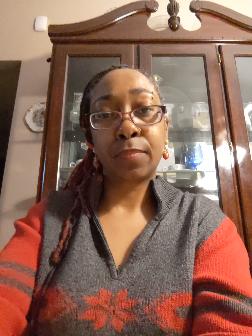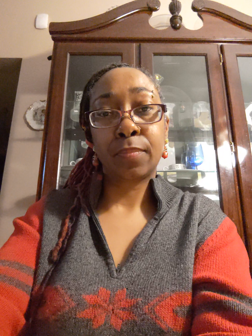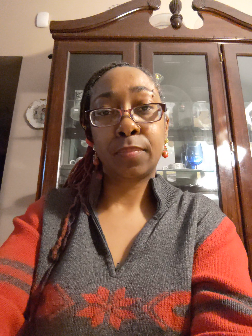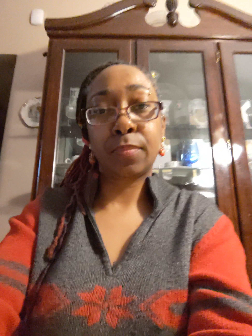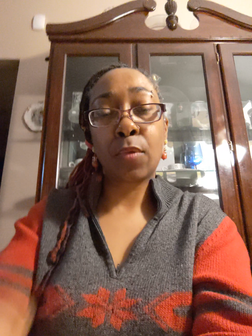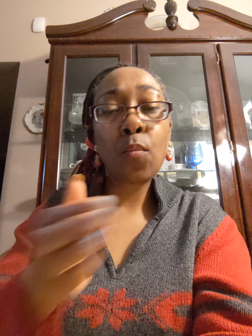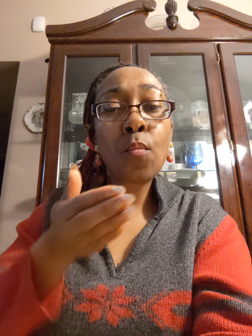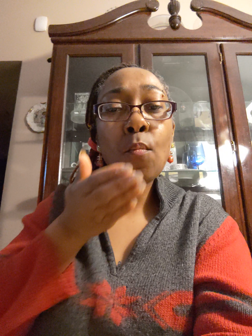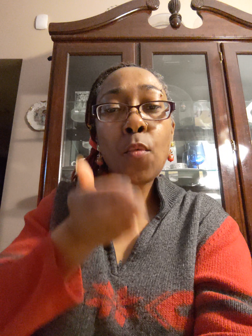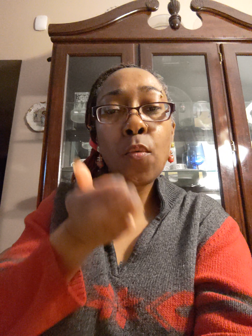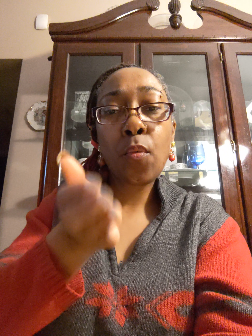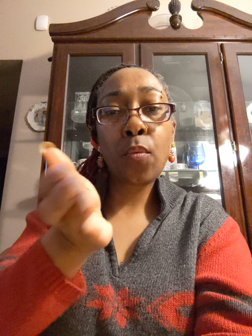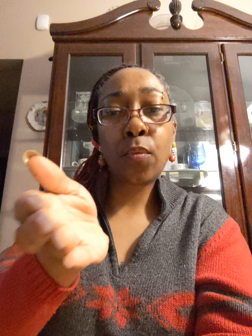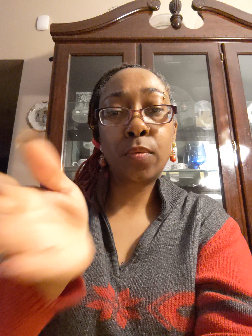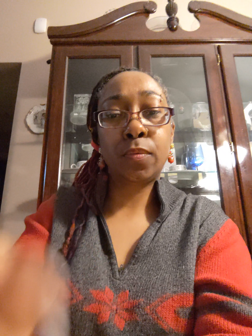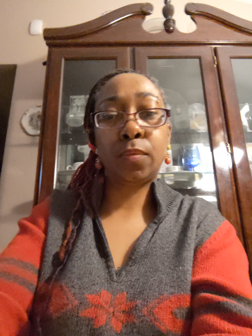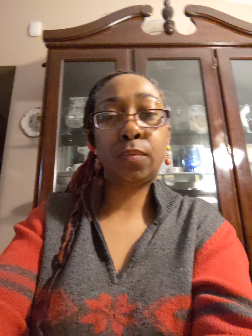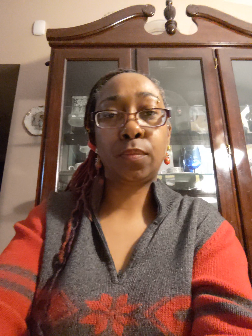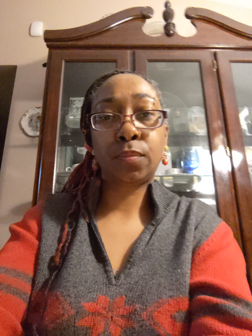boat